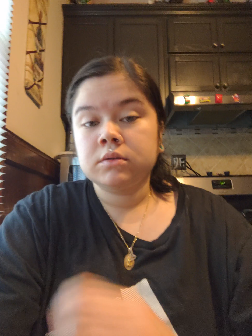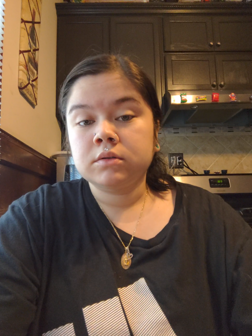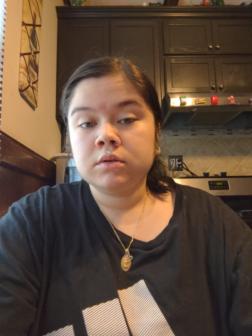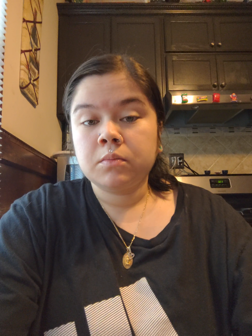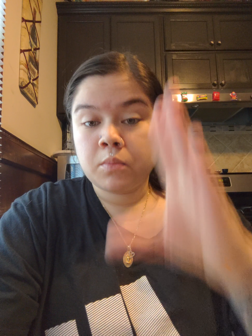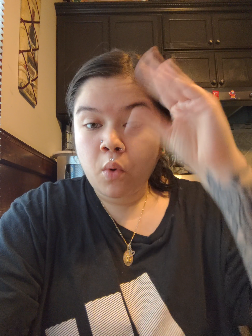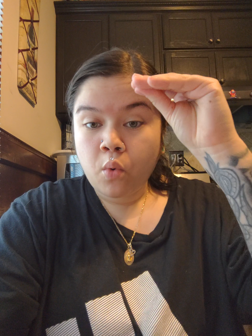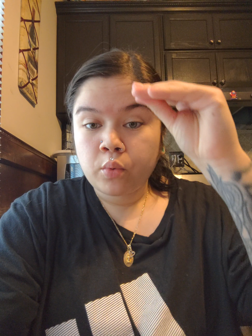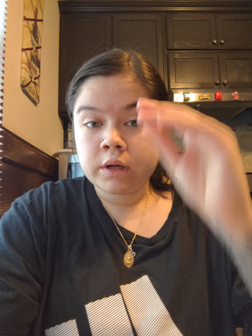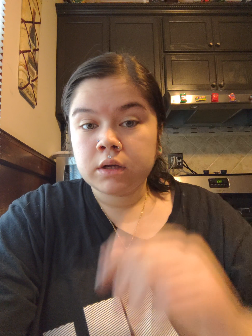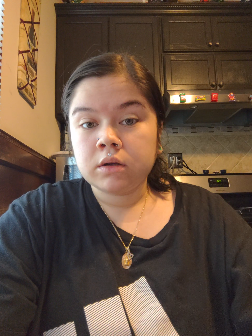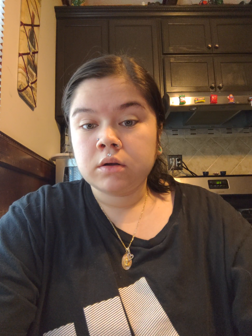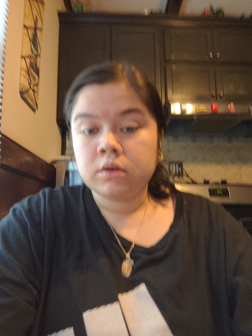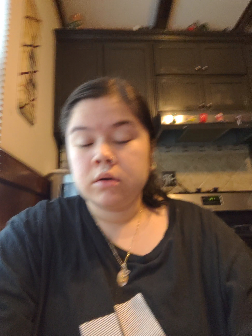boy